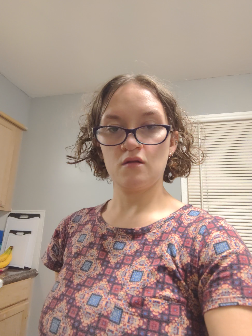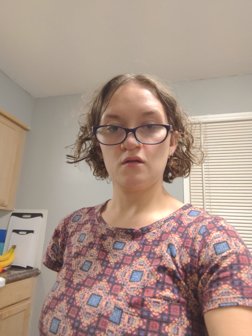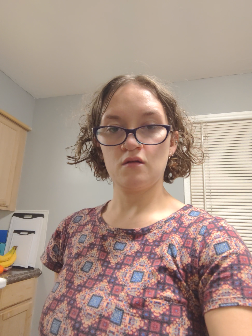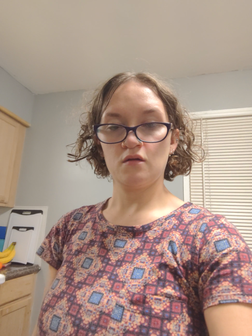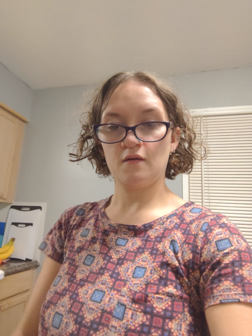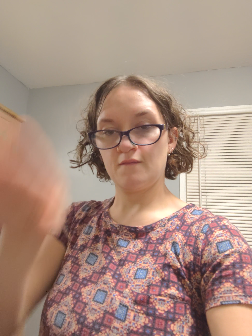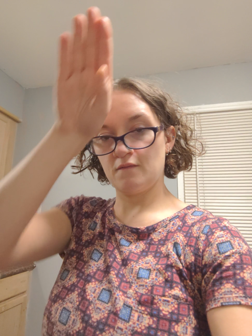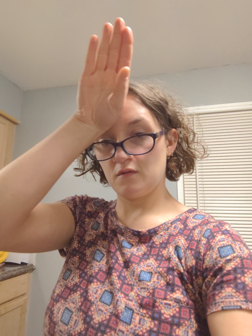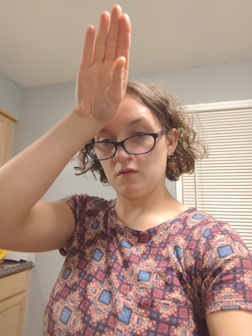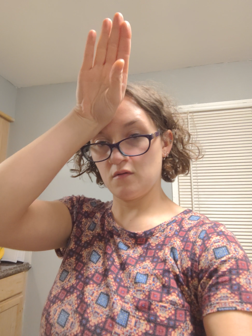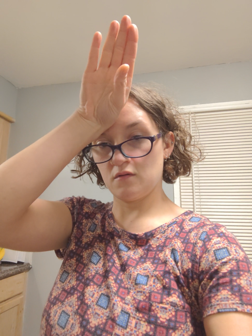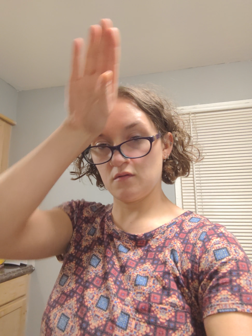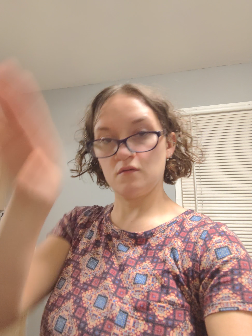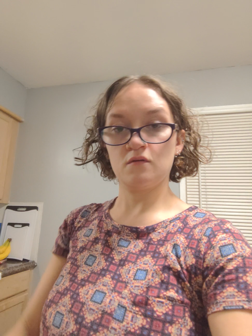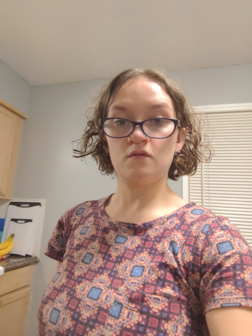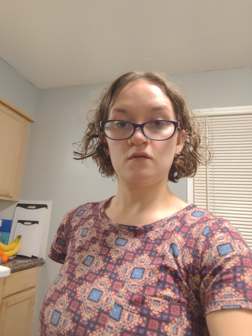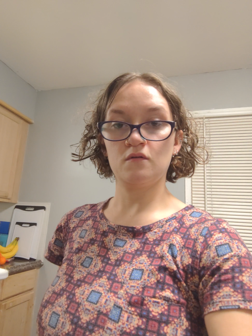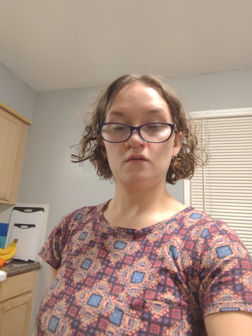fireman